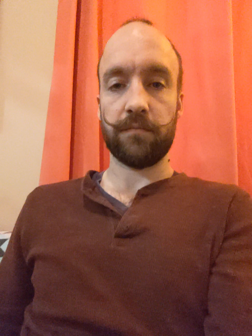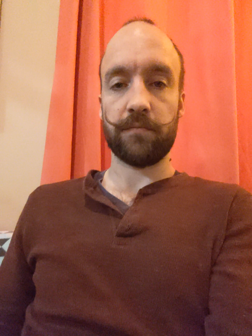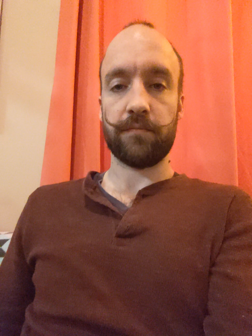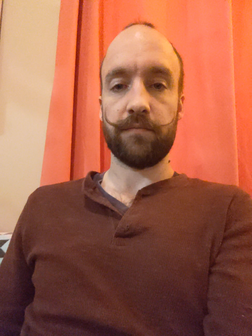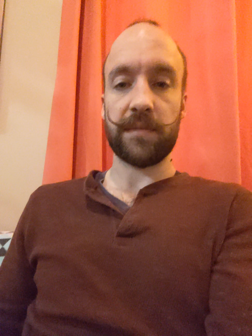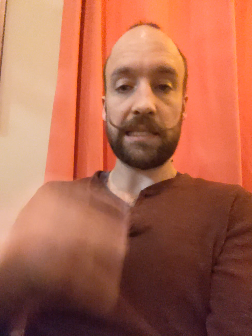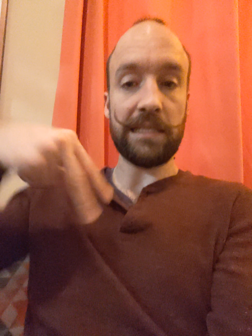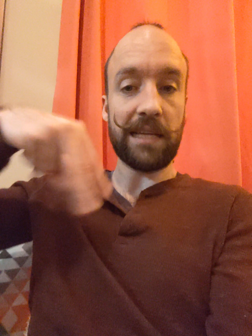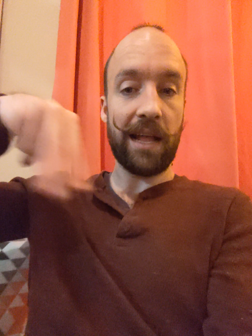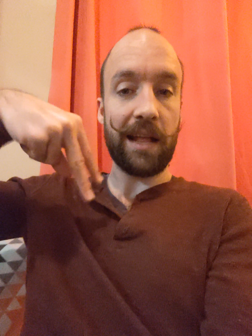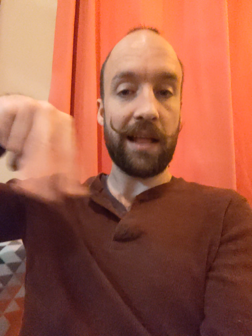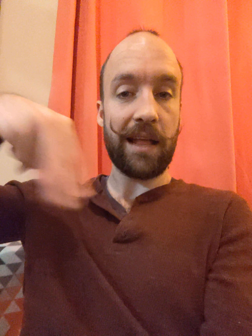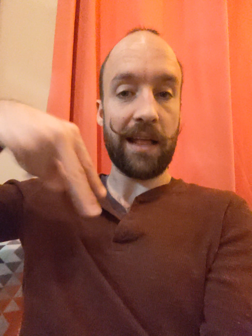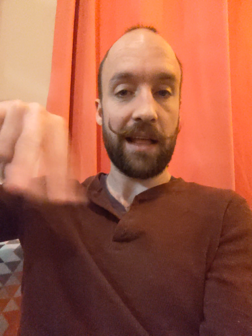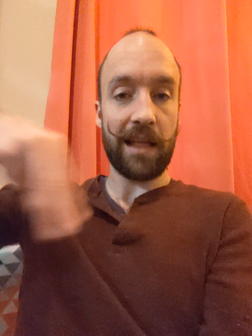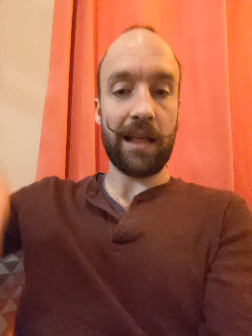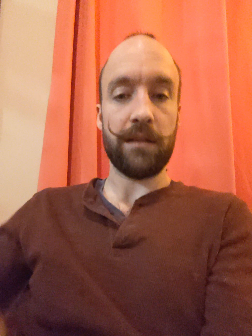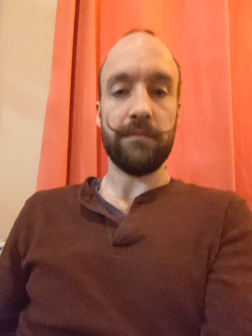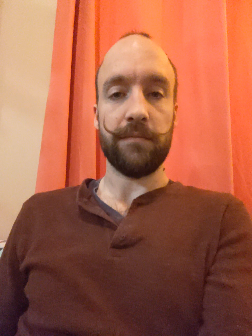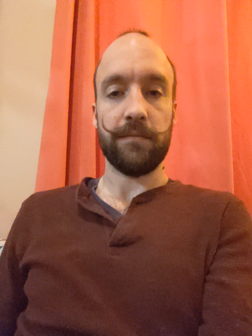dance